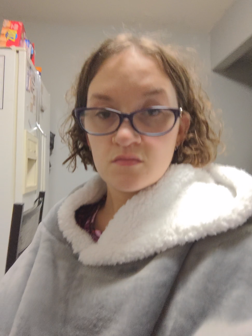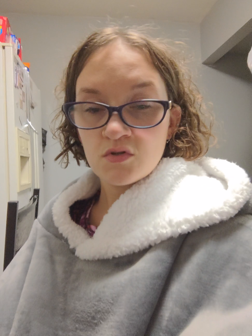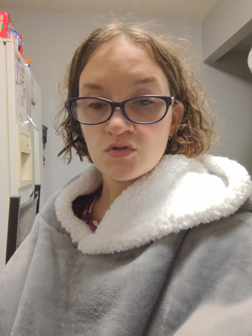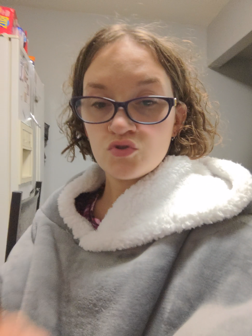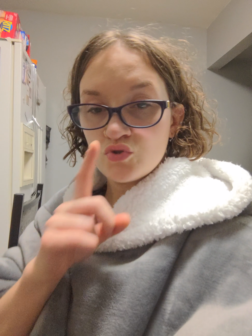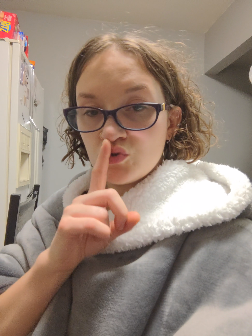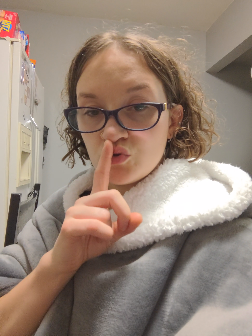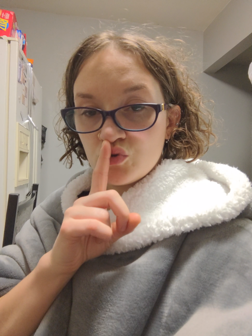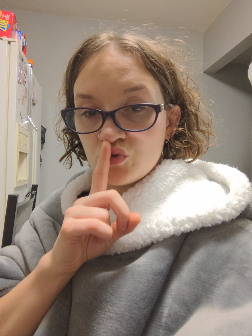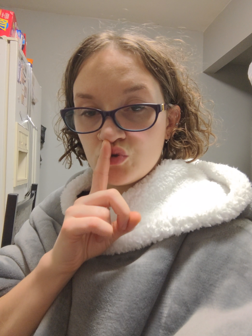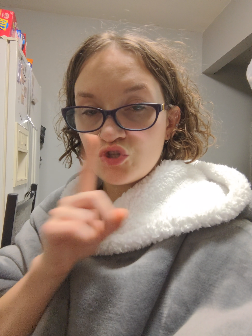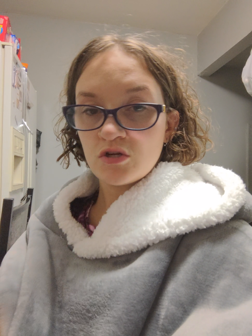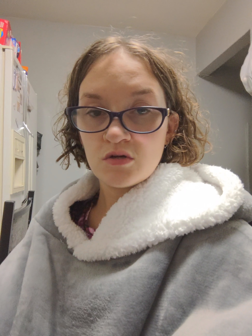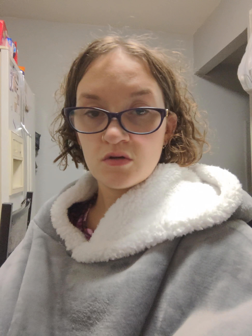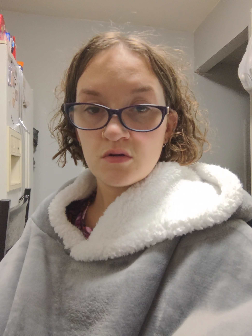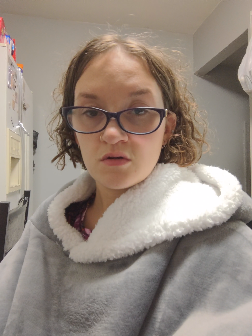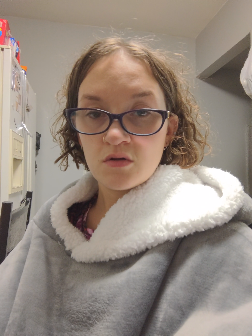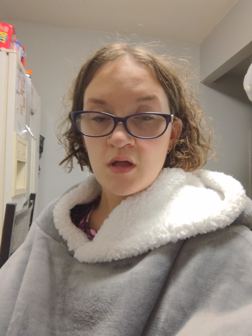shhh